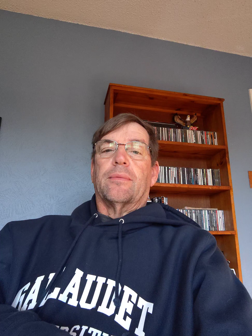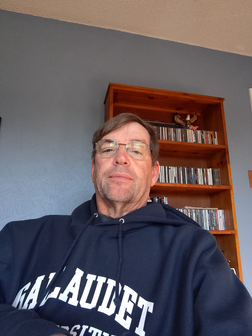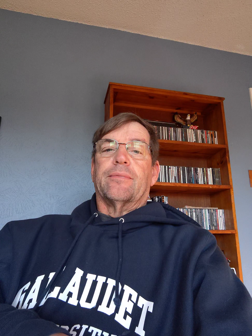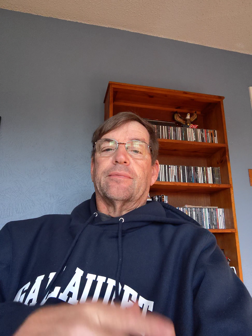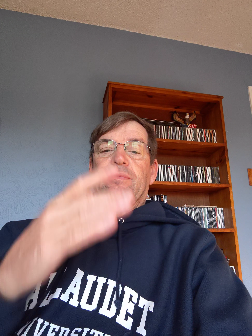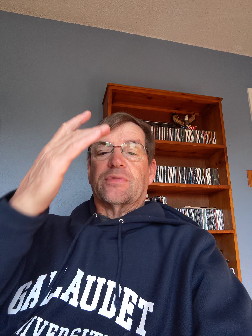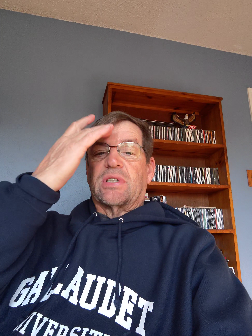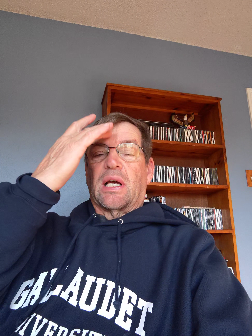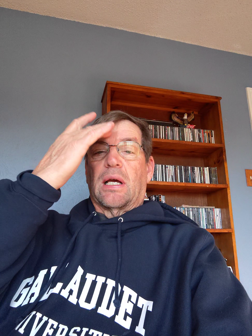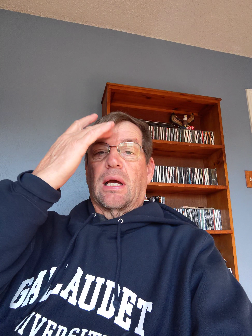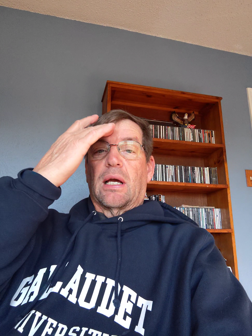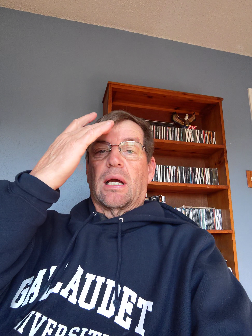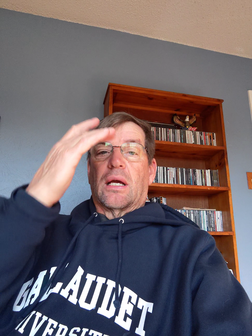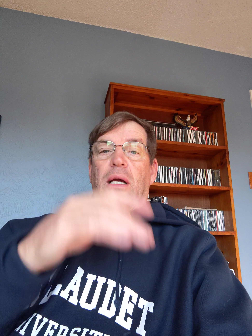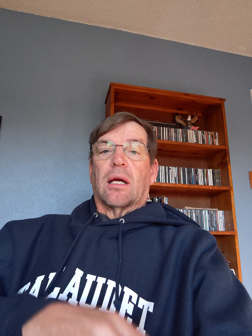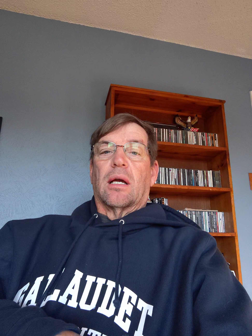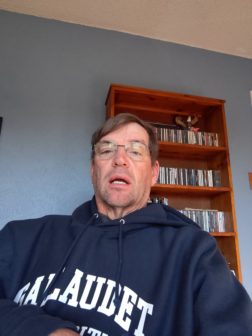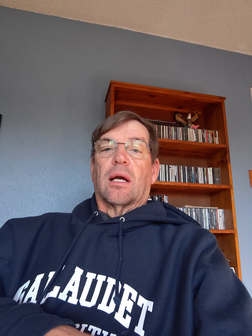sick